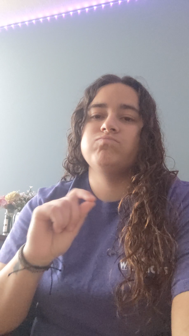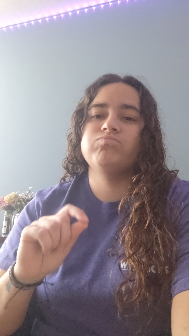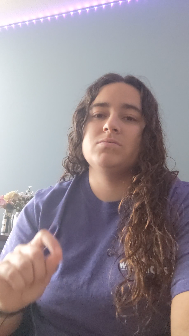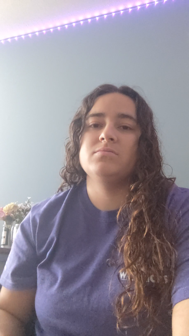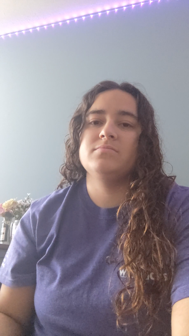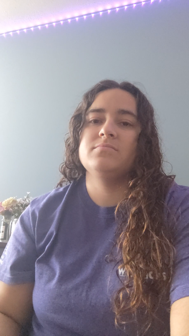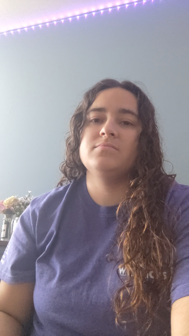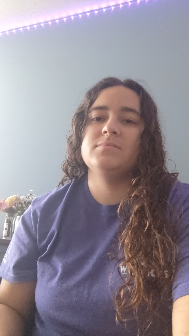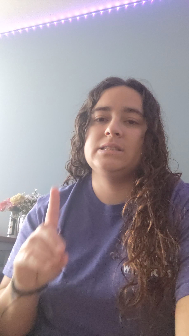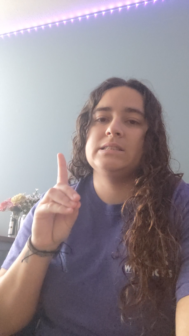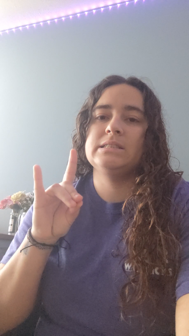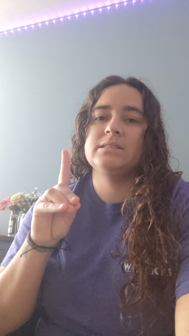did